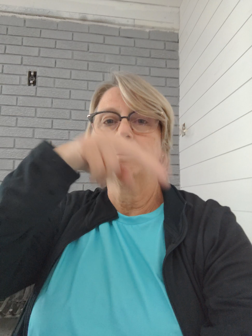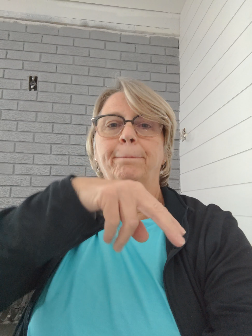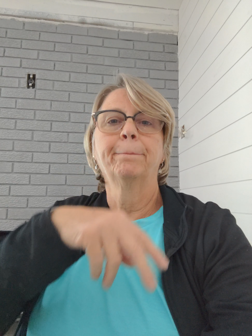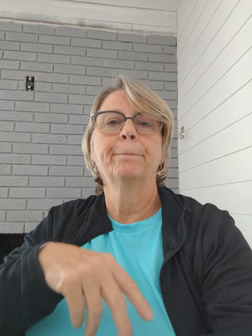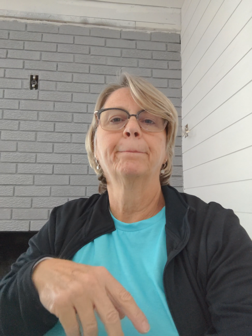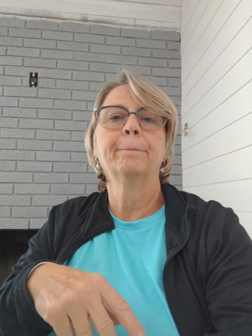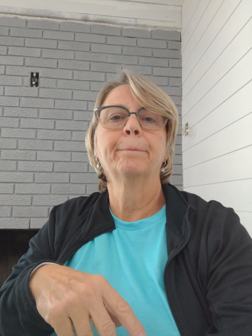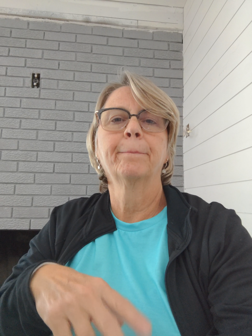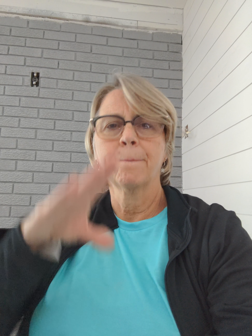jump